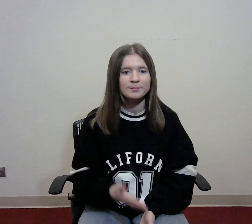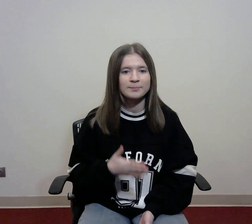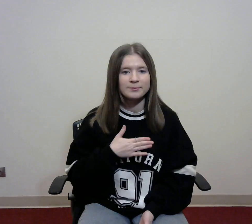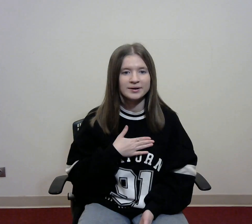mən